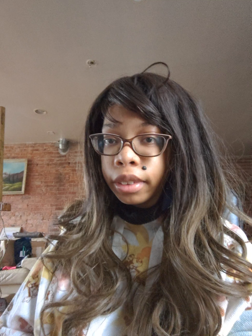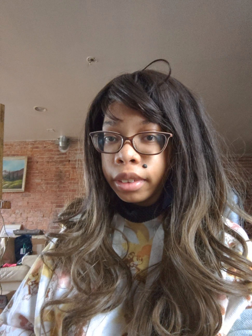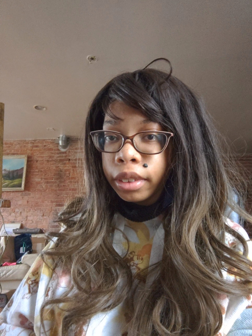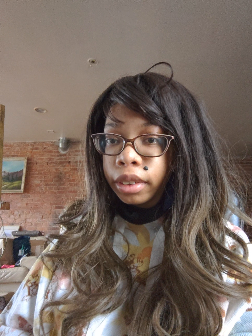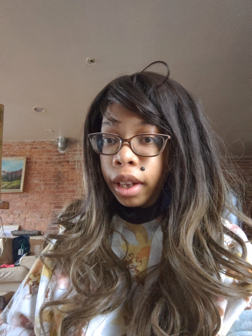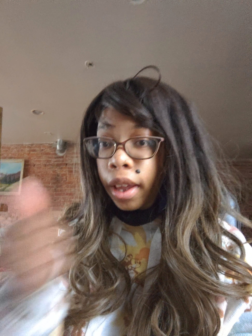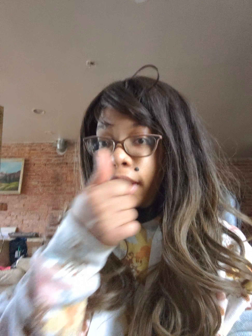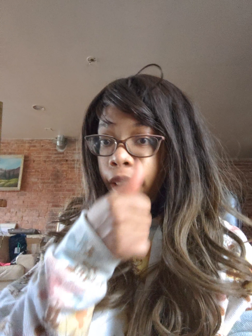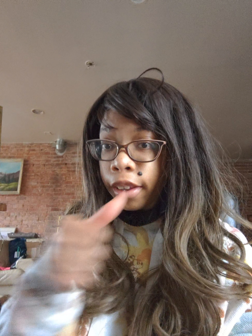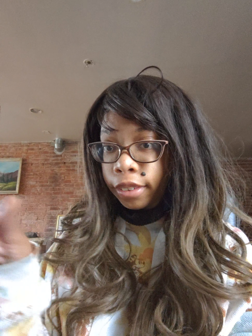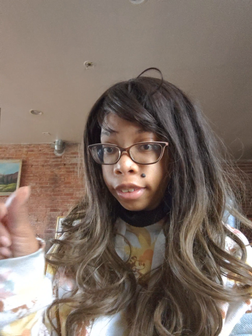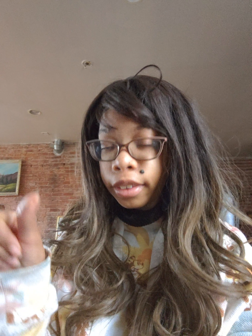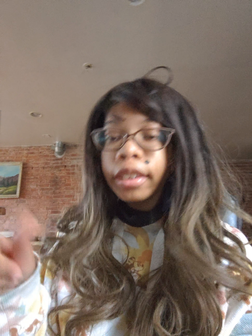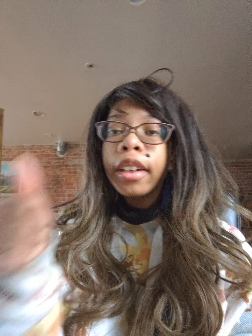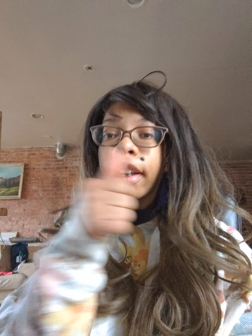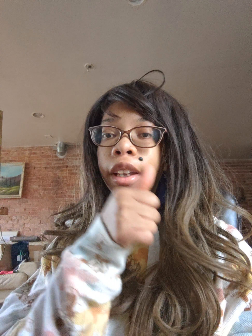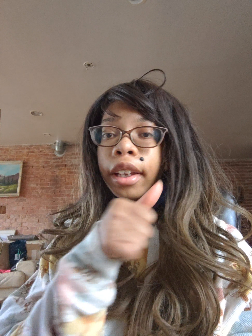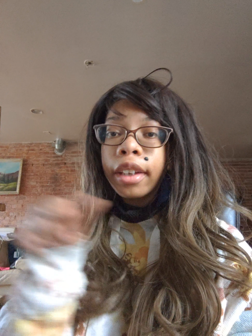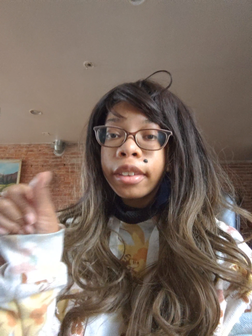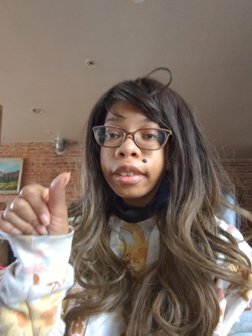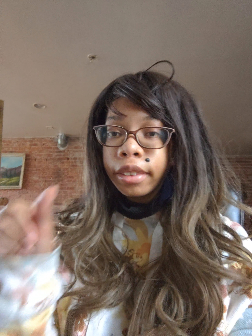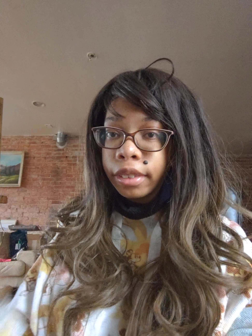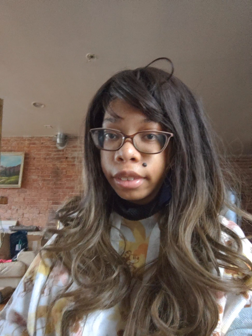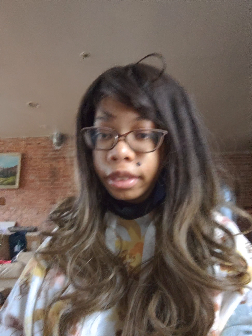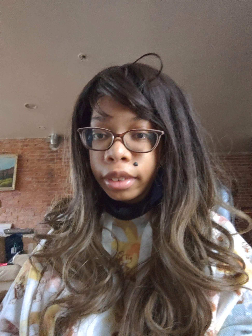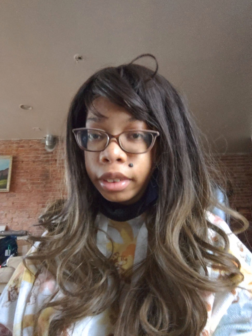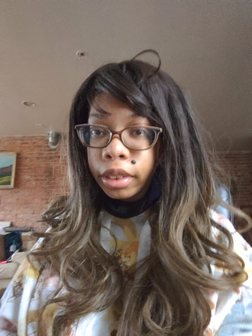any